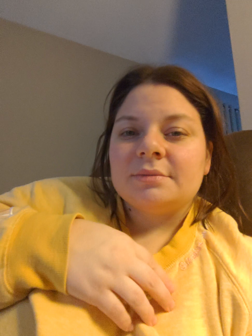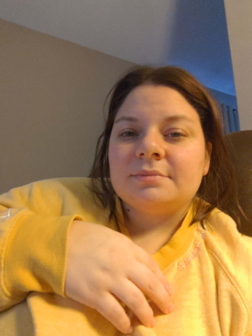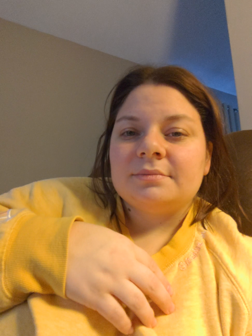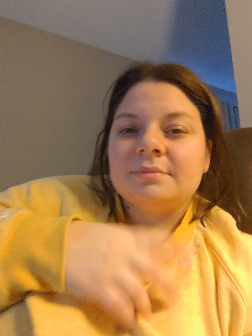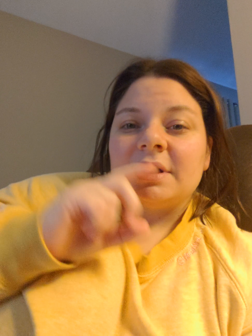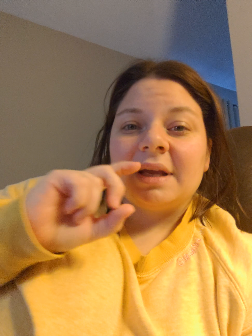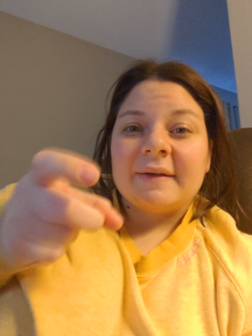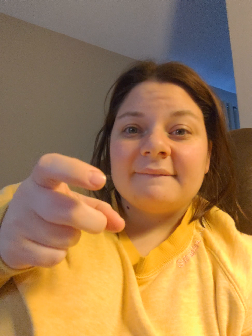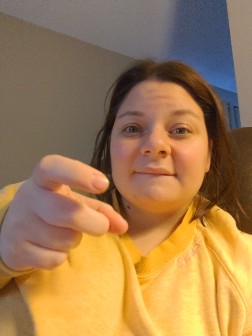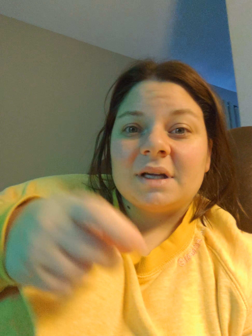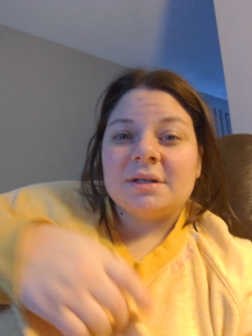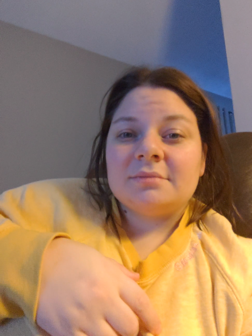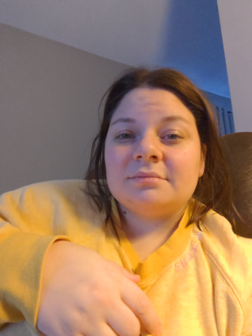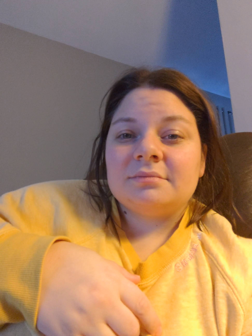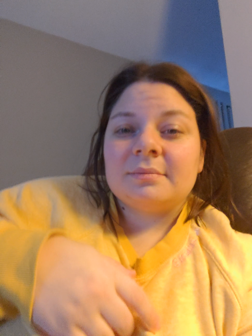gift